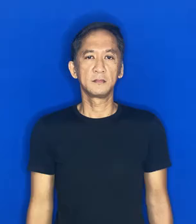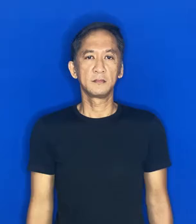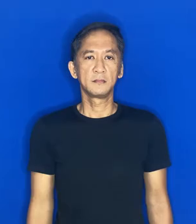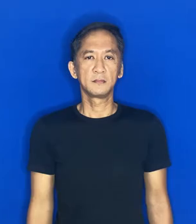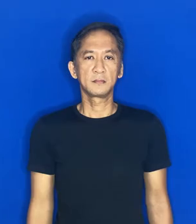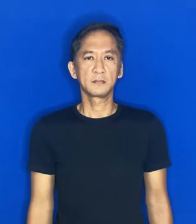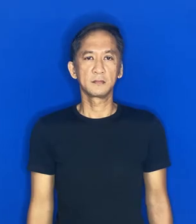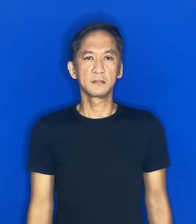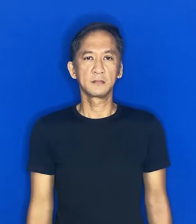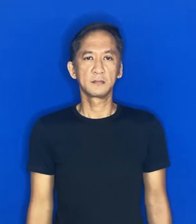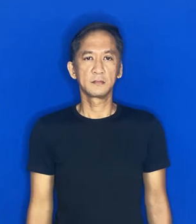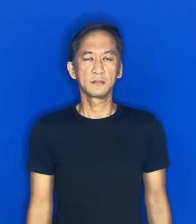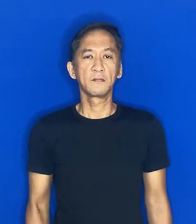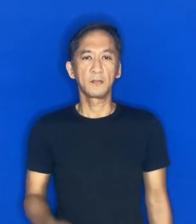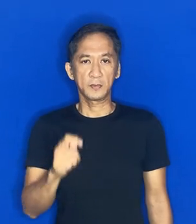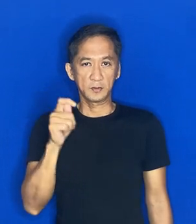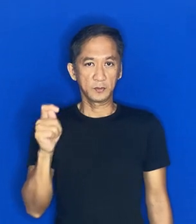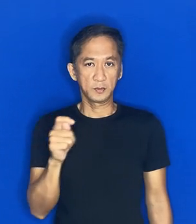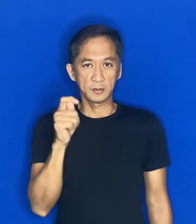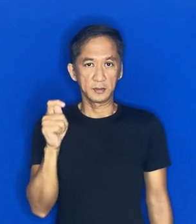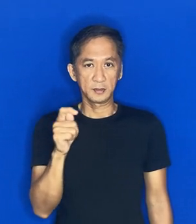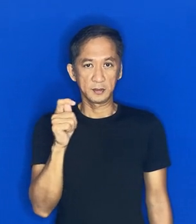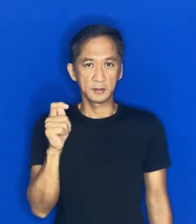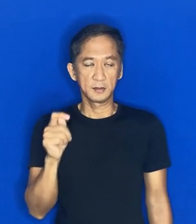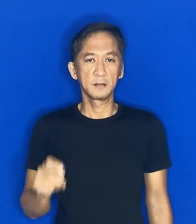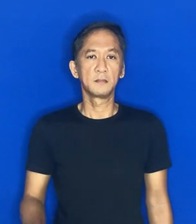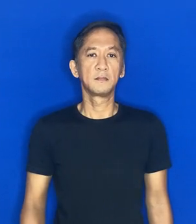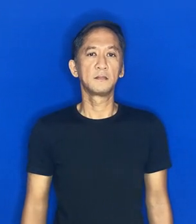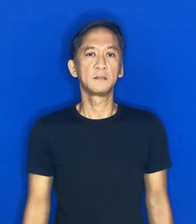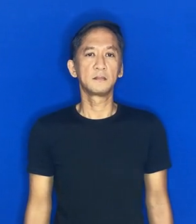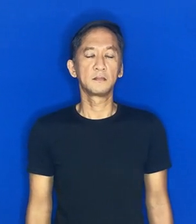tuesday